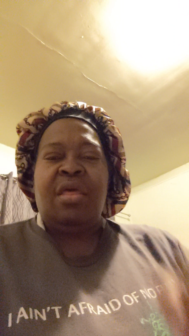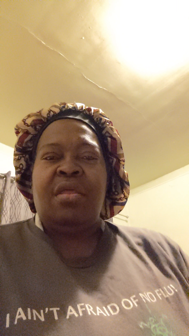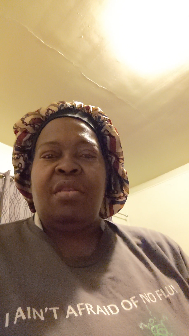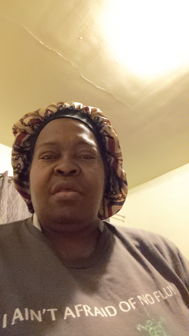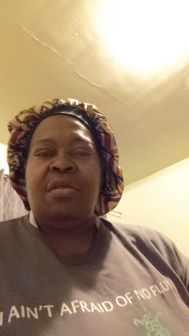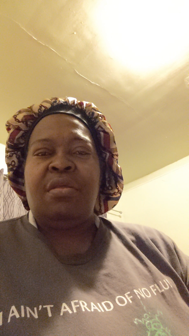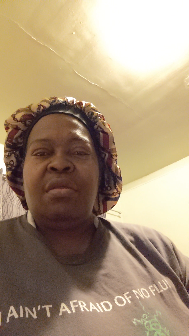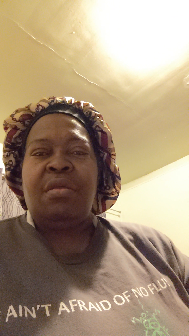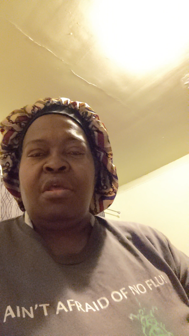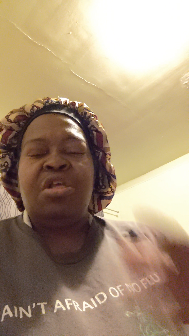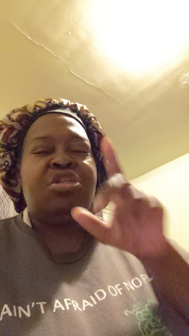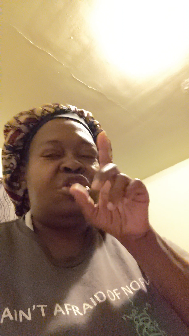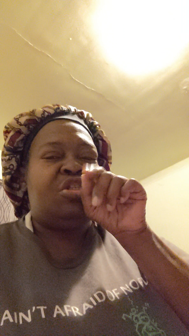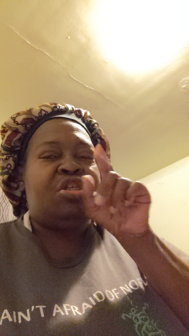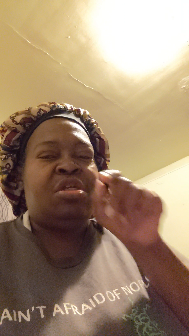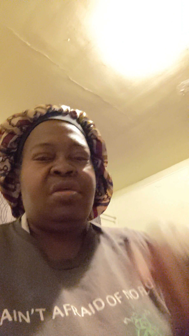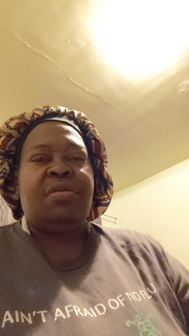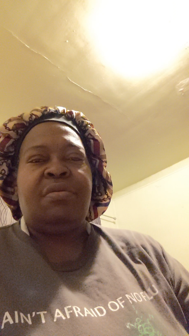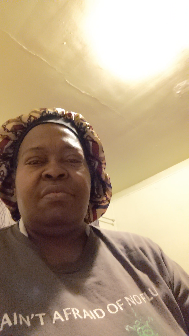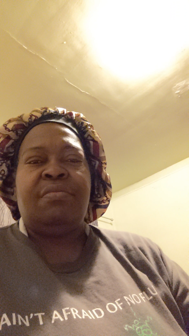chicken